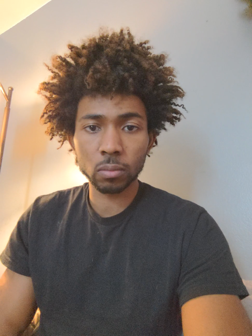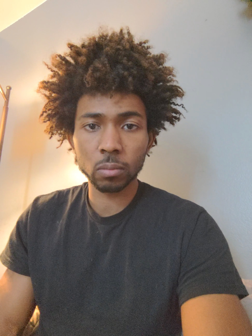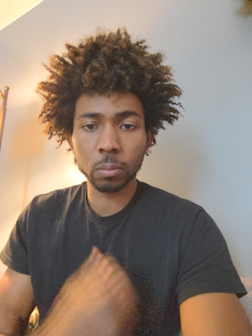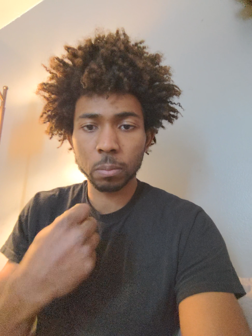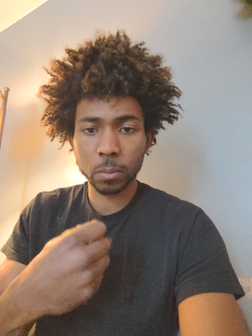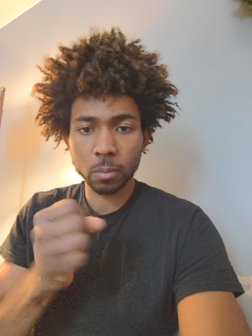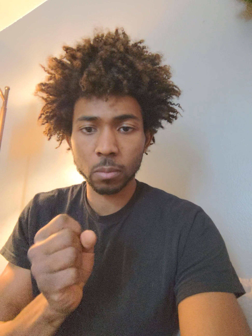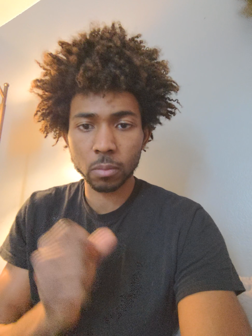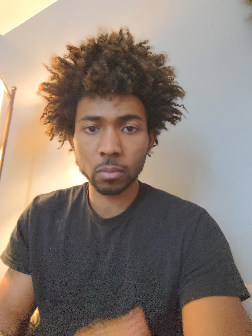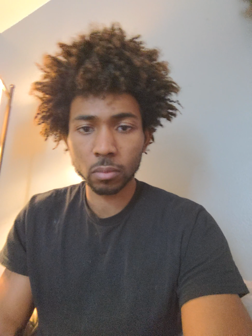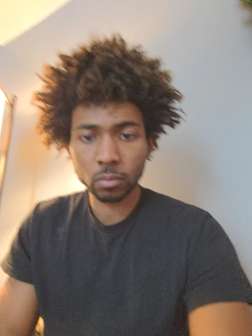make